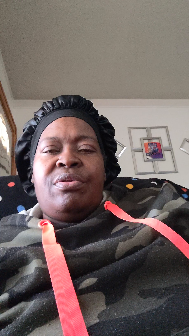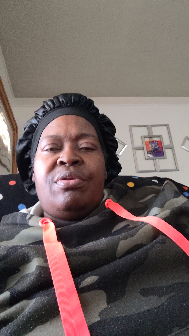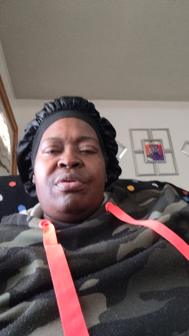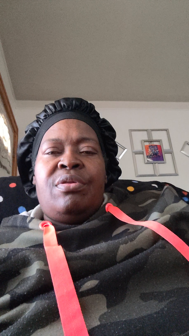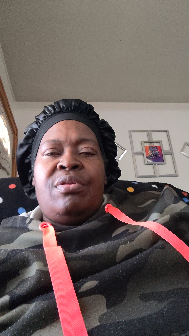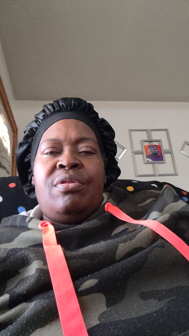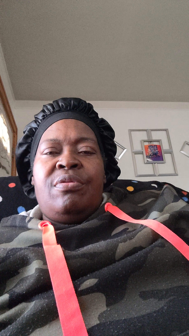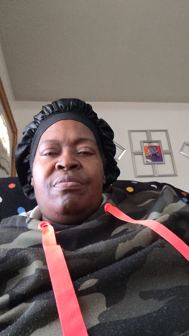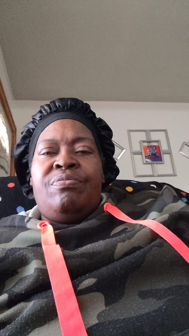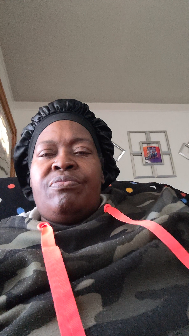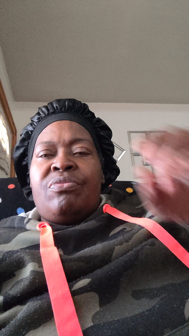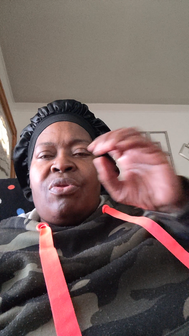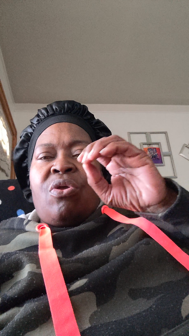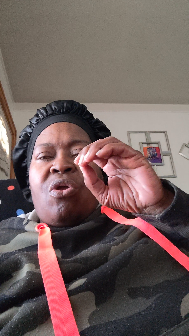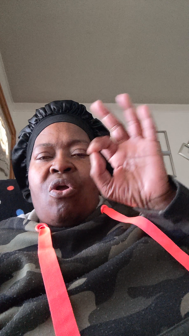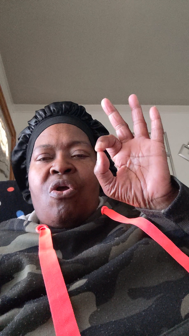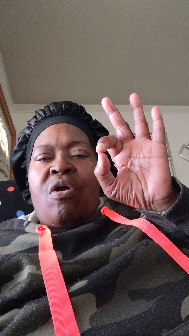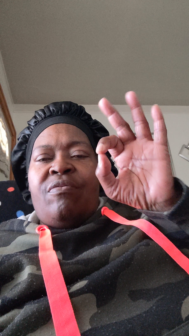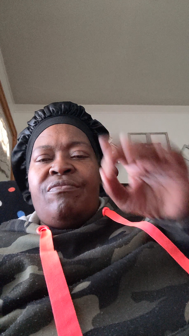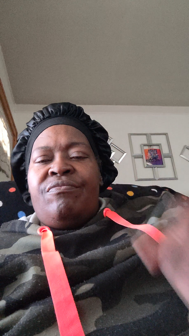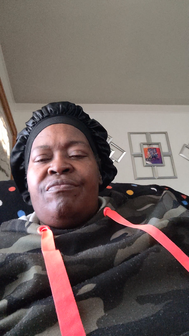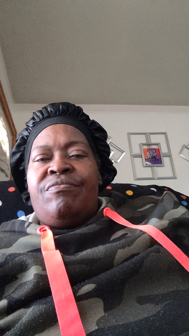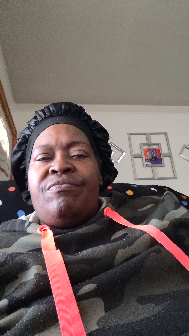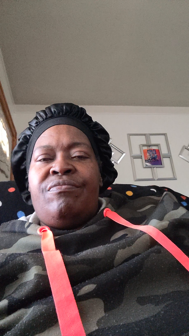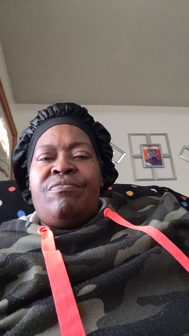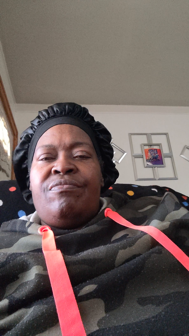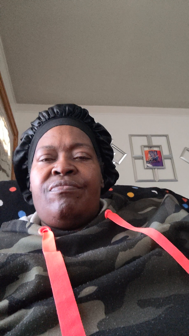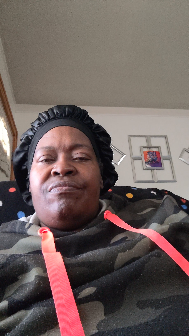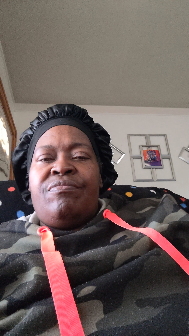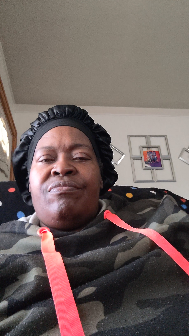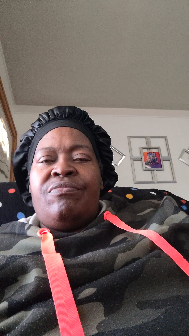of